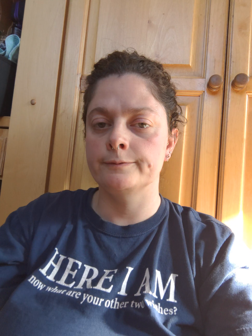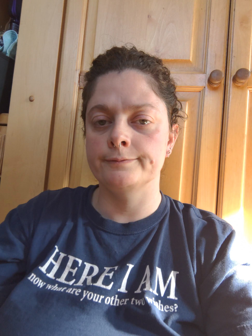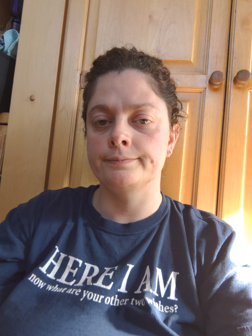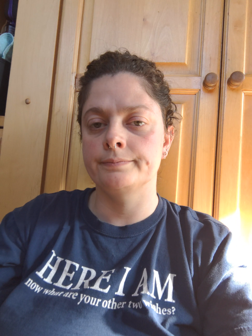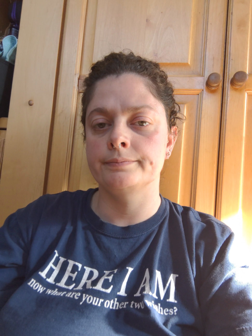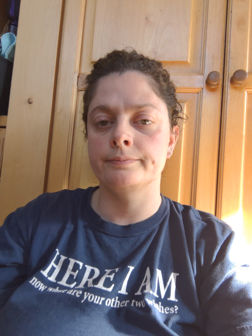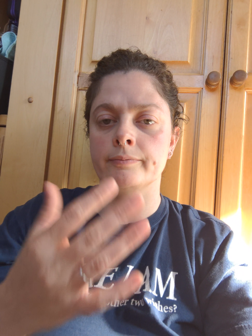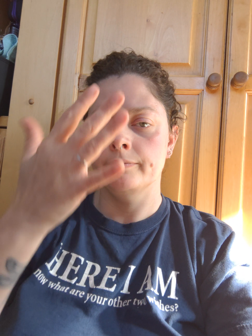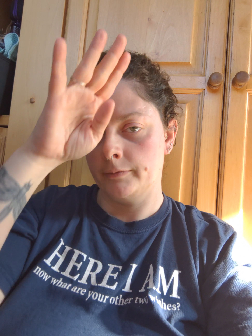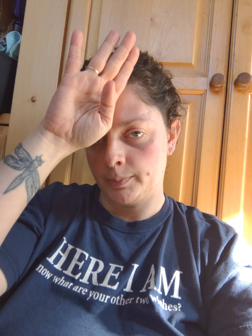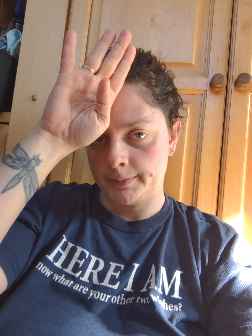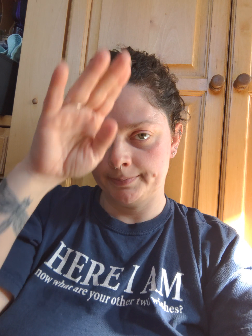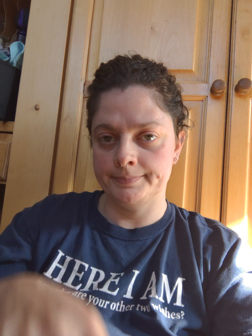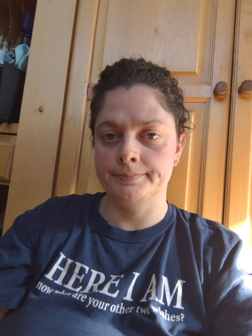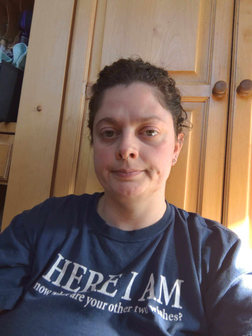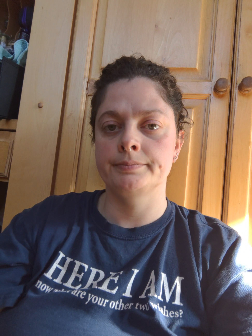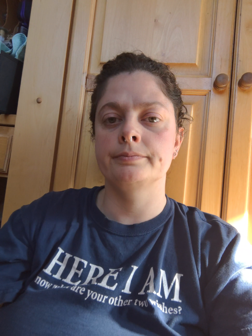fireman